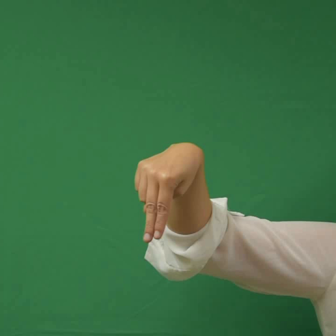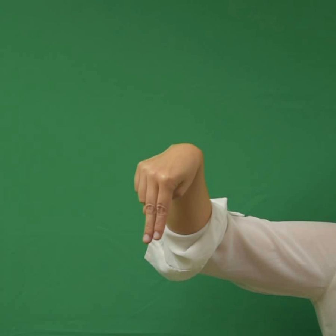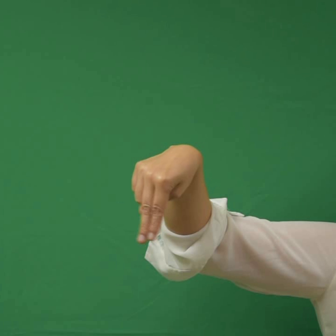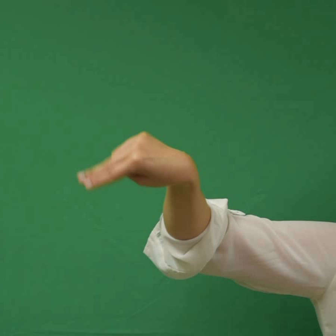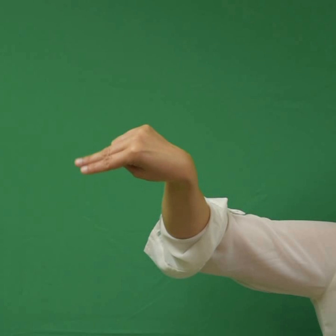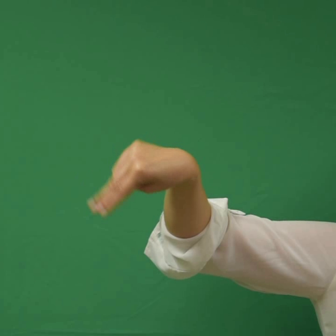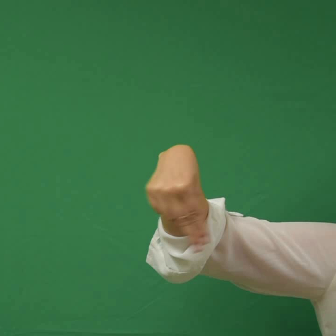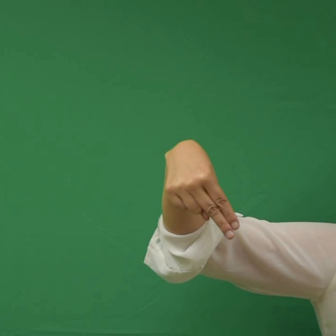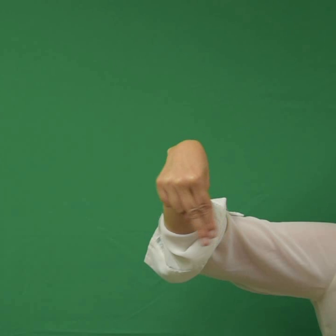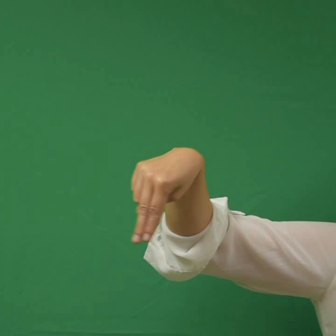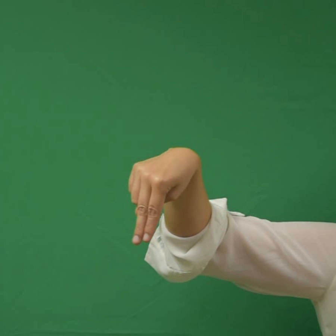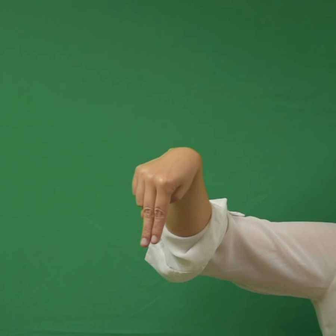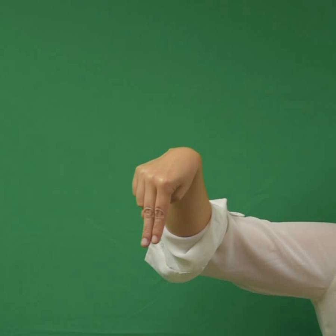Ñ